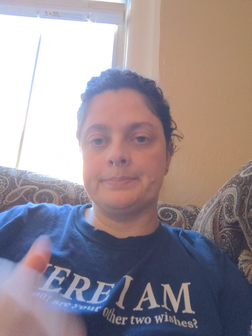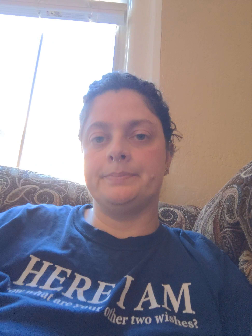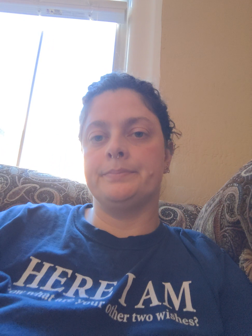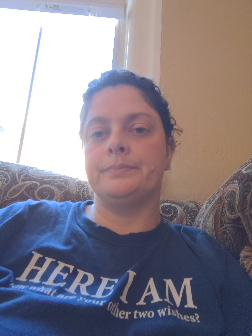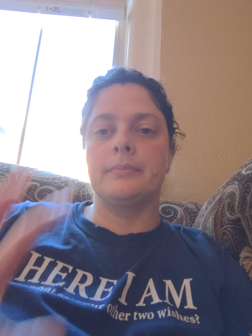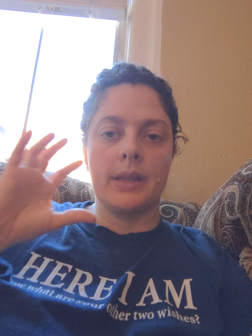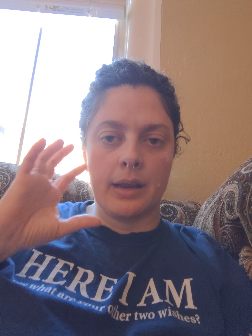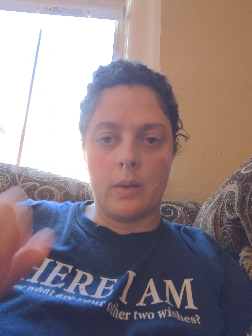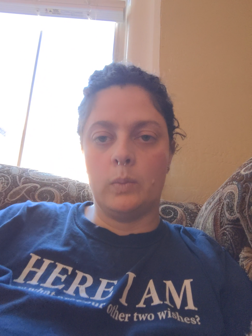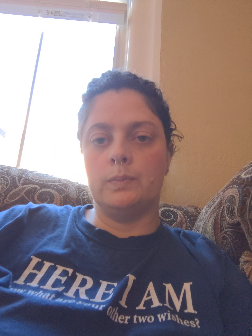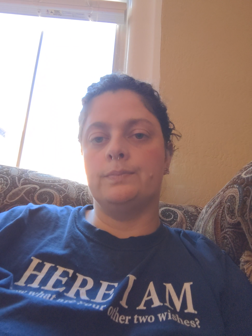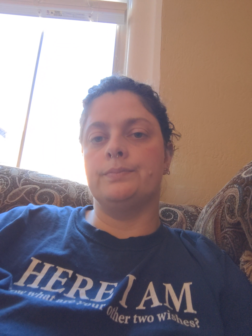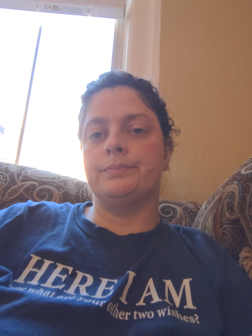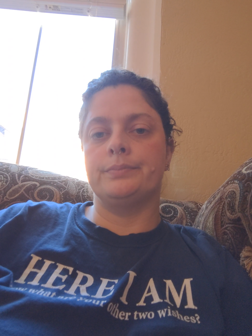loud